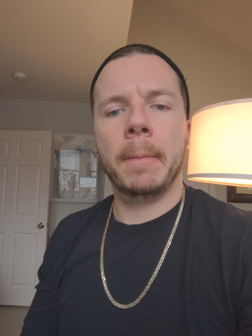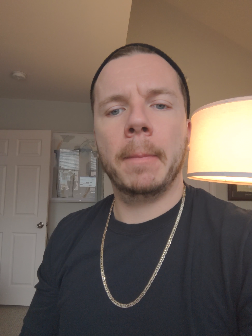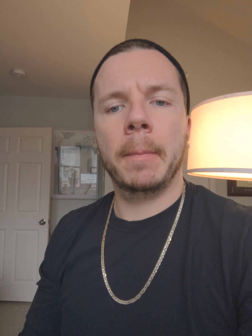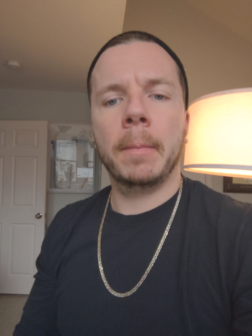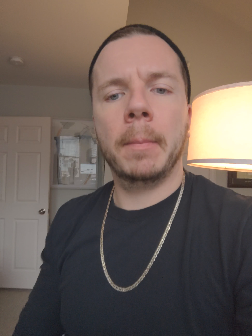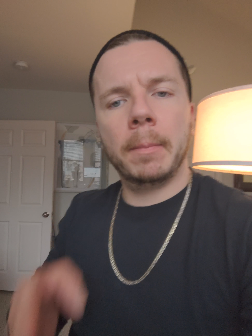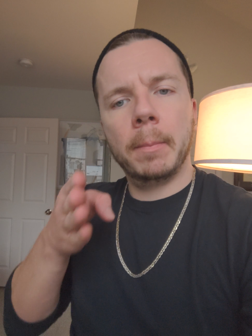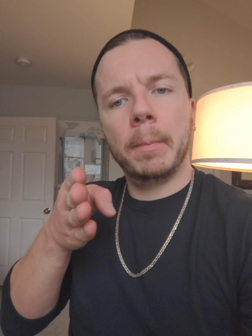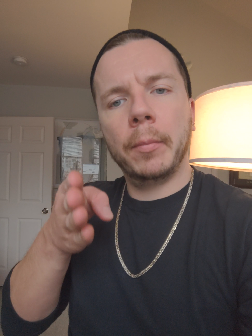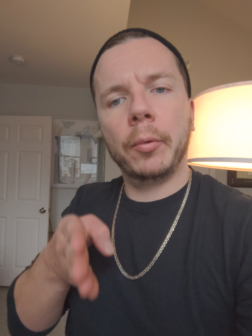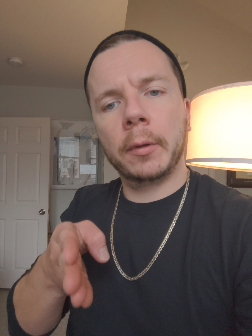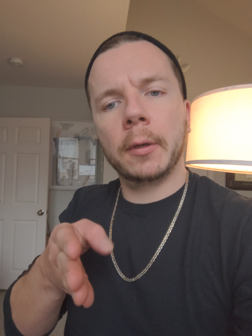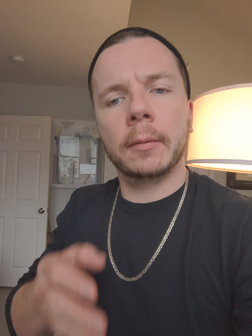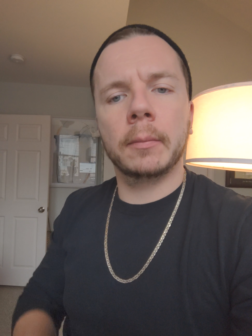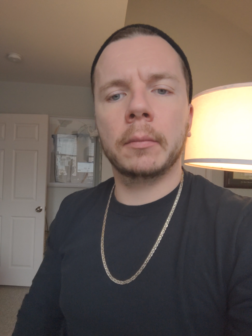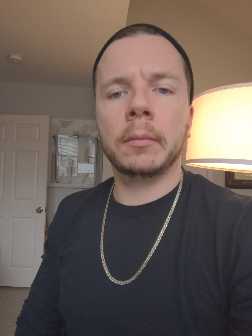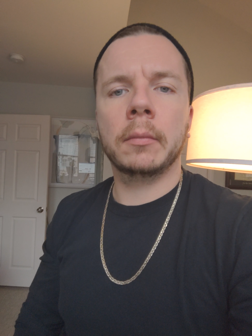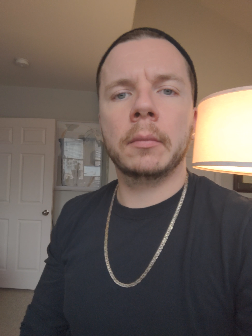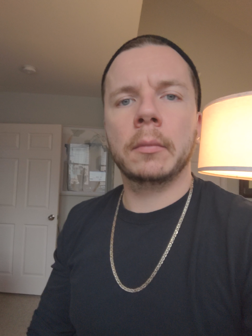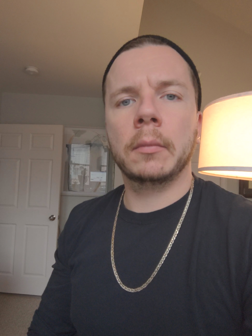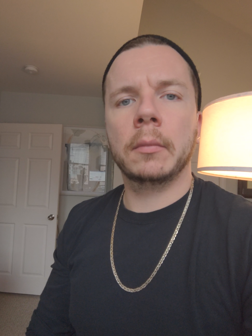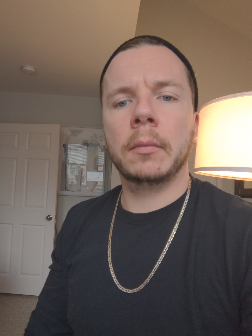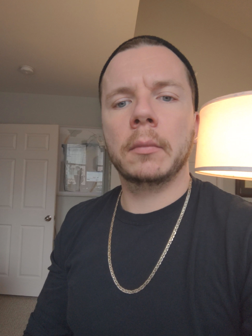person